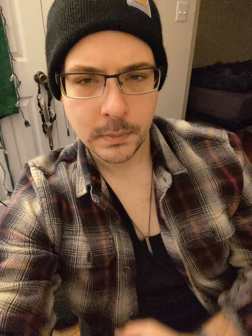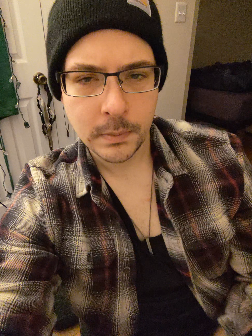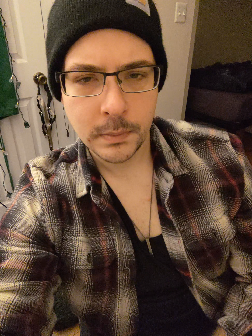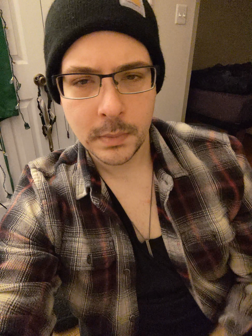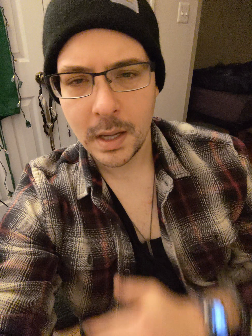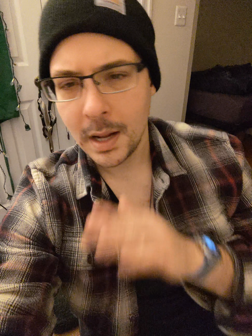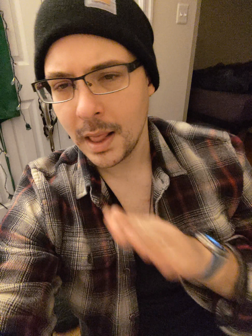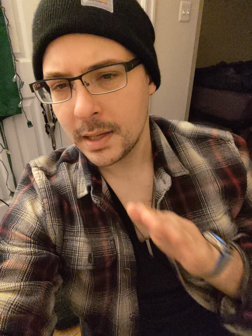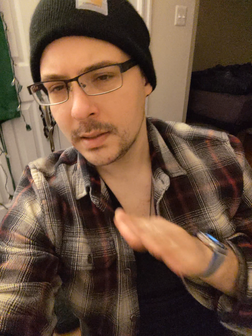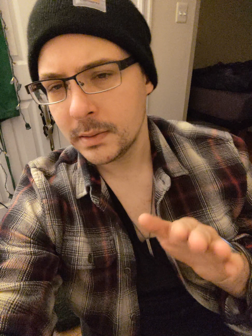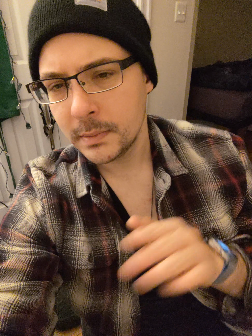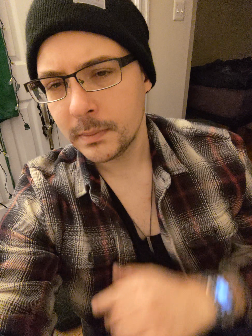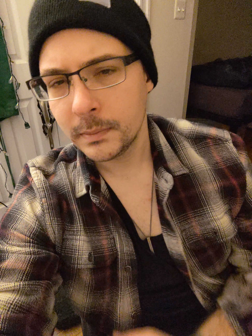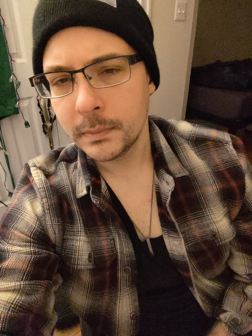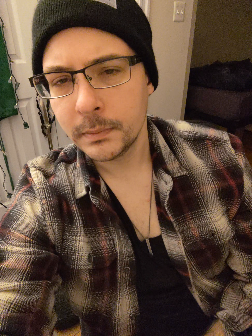clean